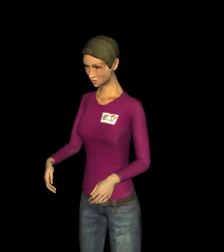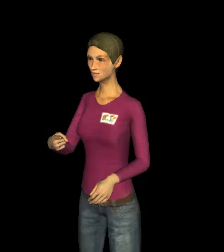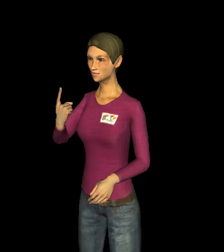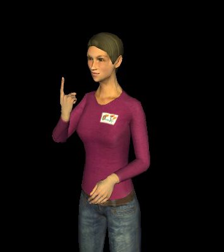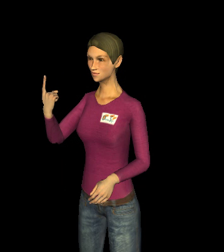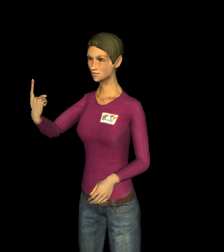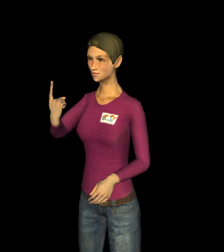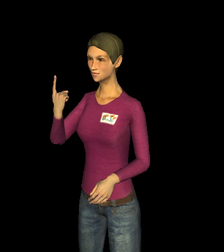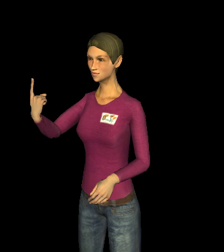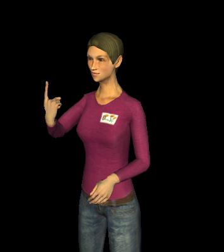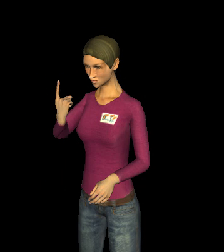دائما